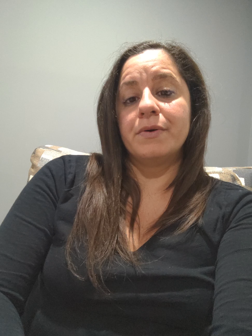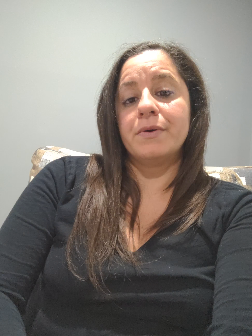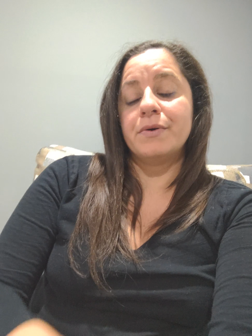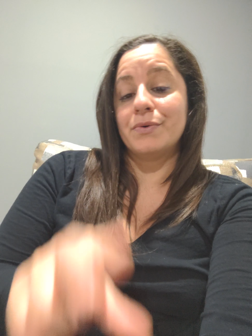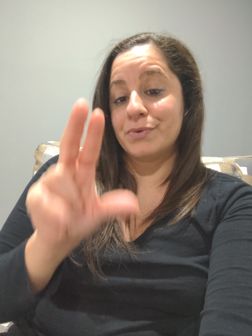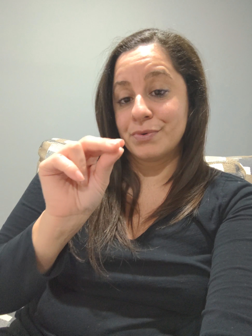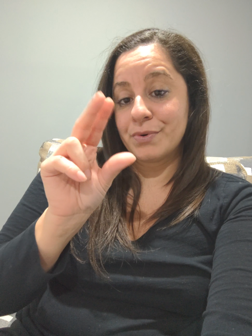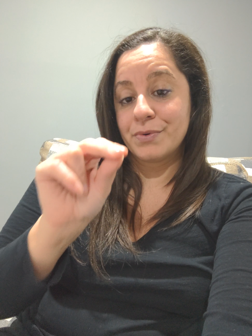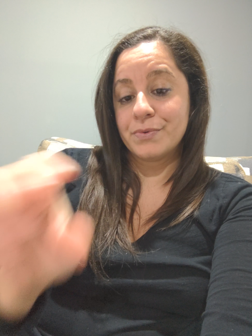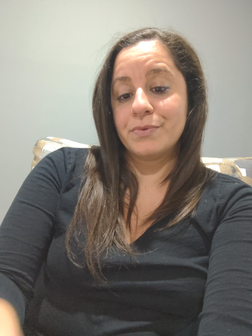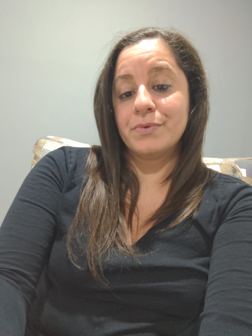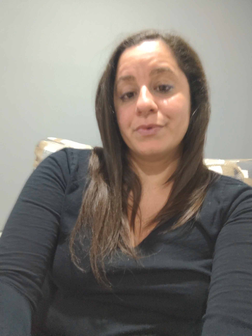no